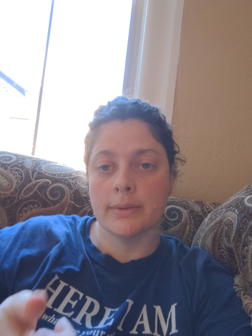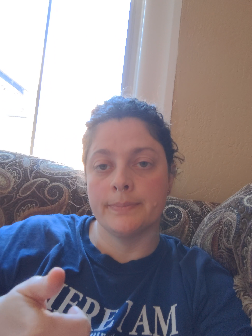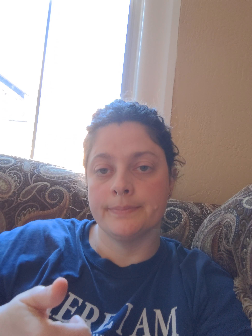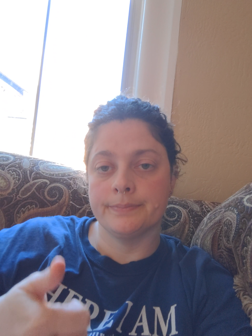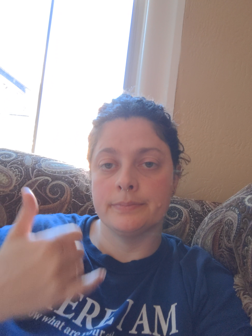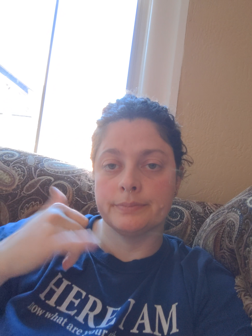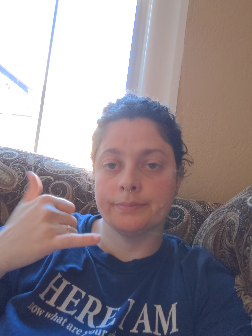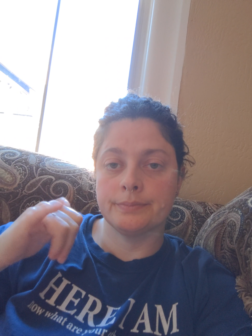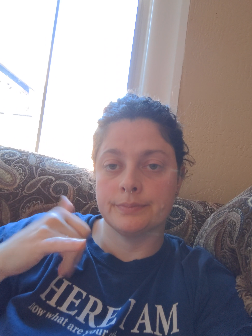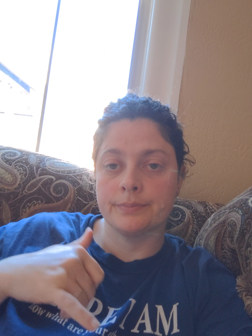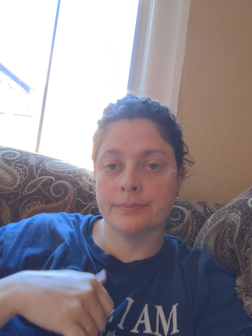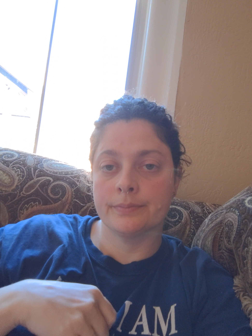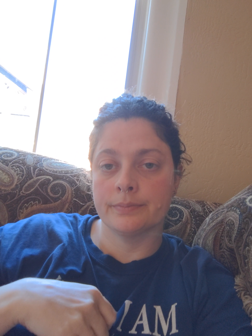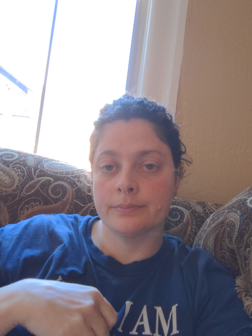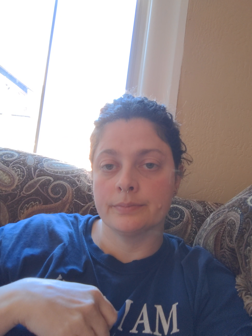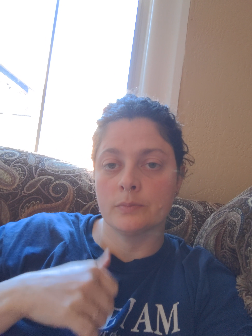yellow